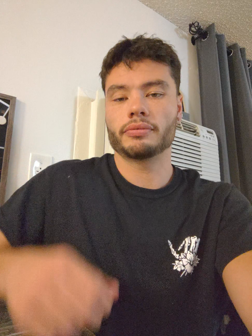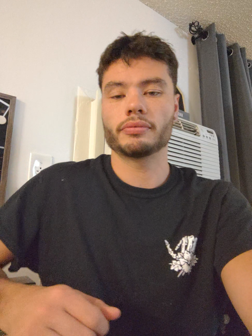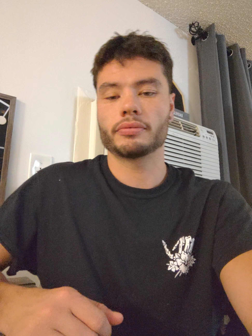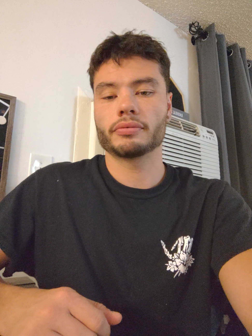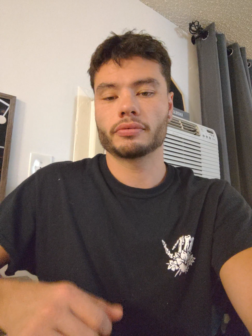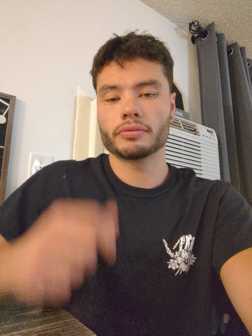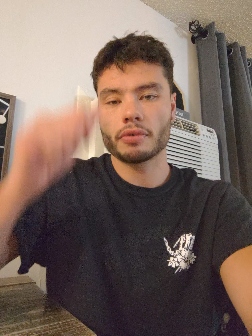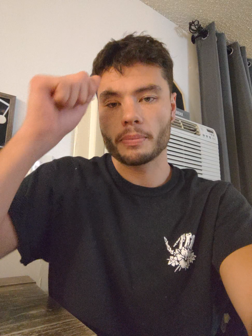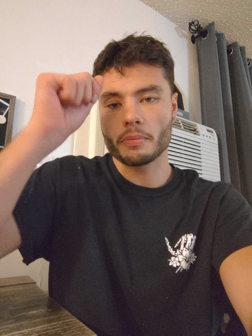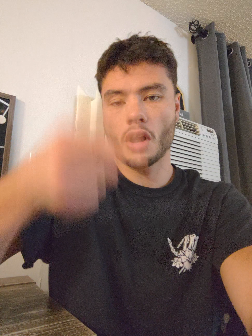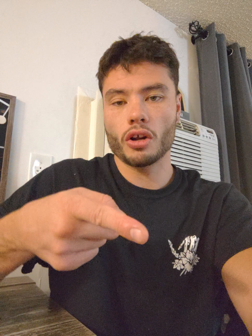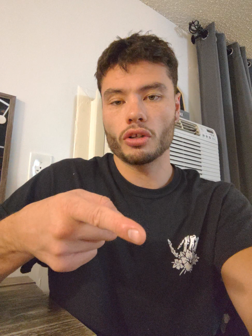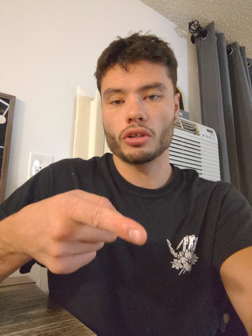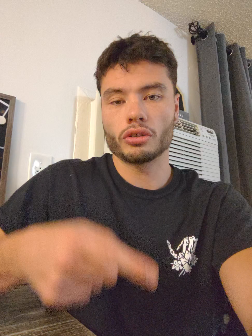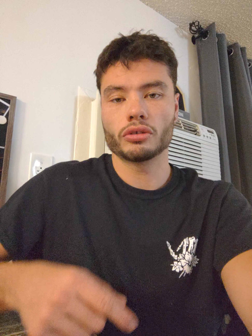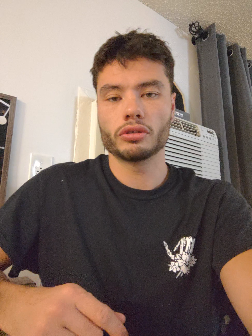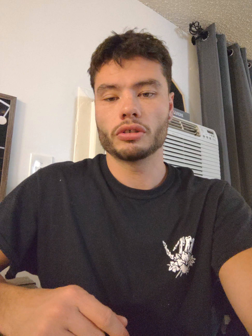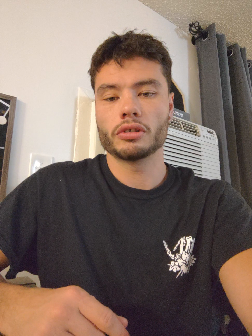brother